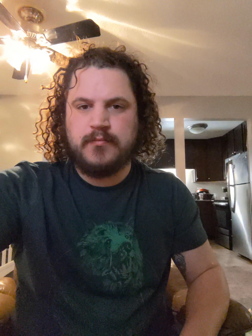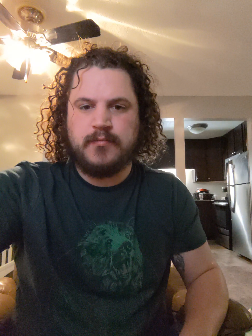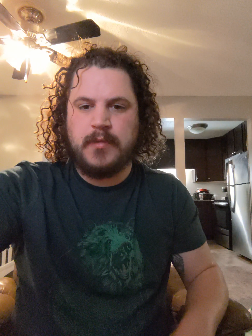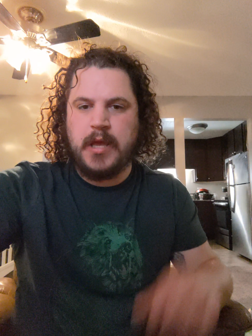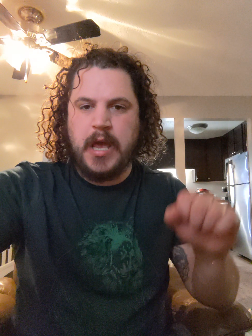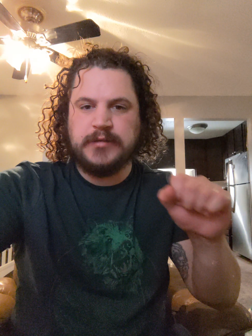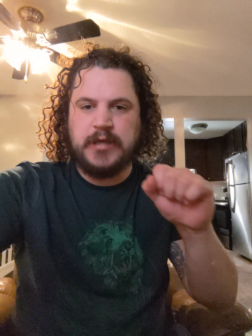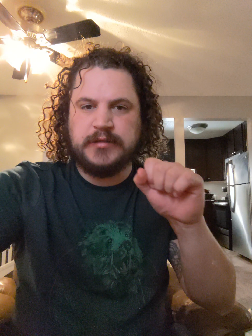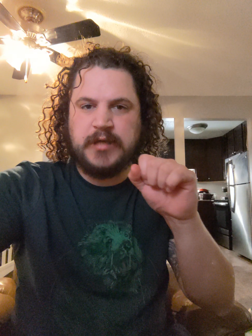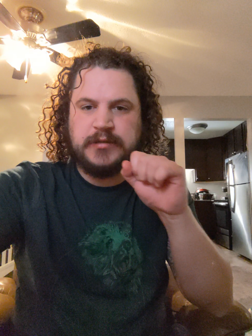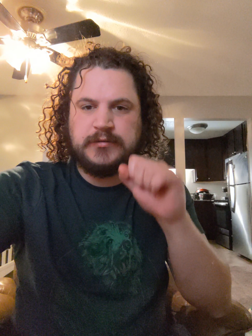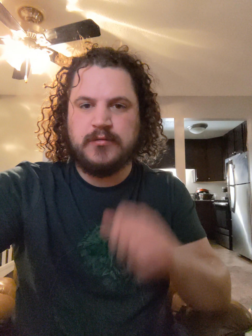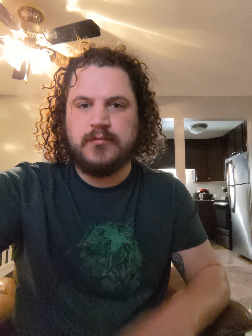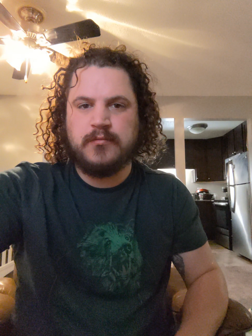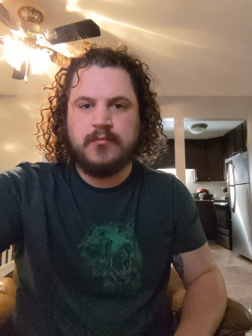carrot